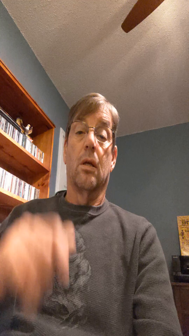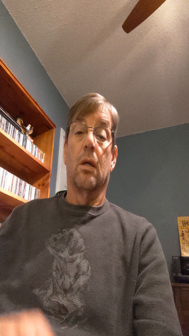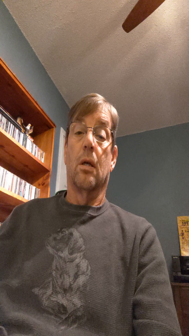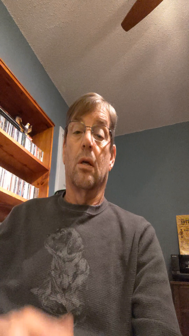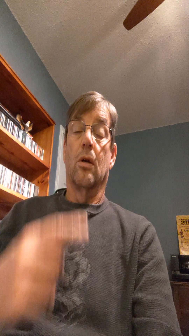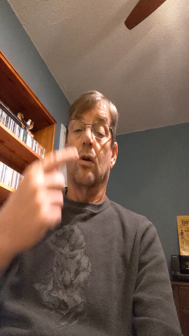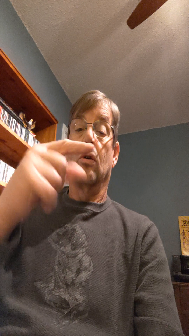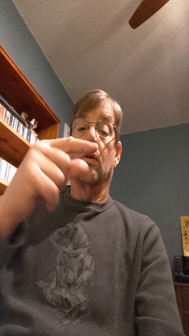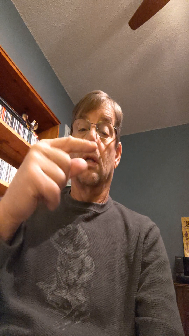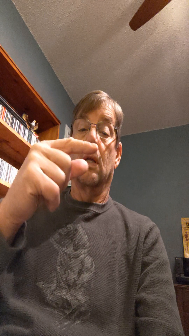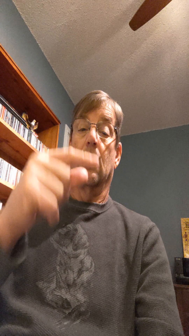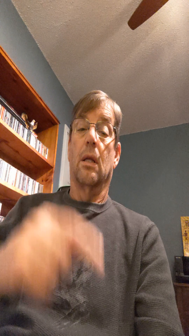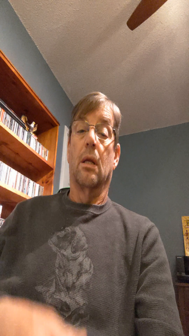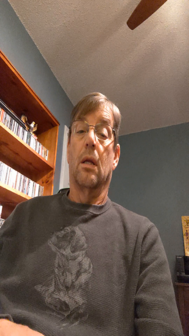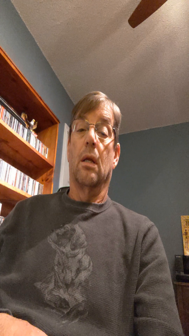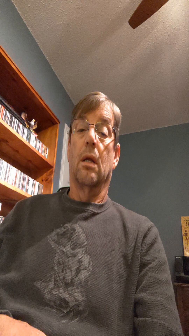green